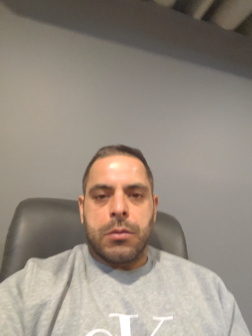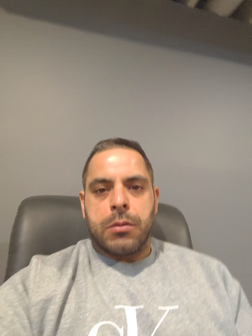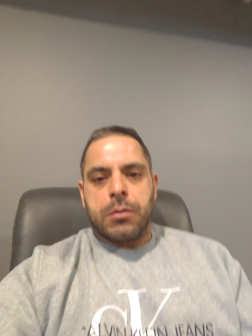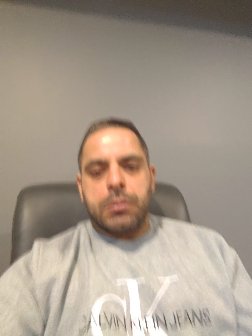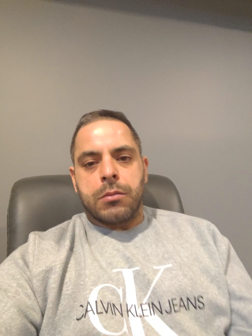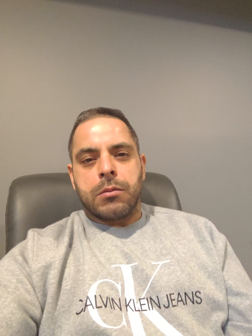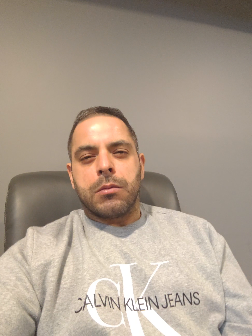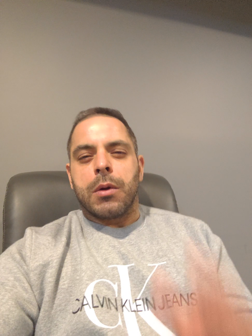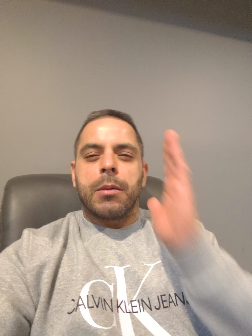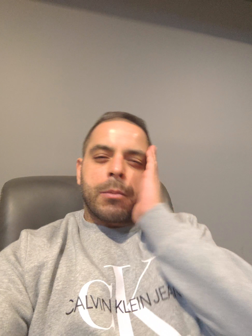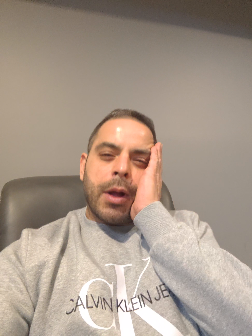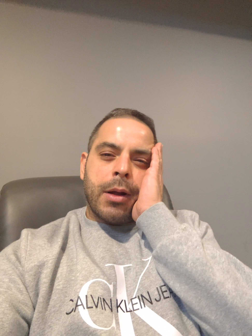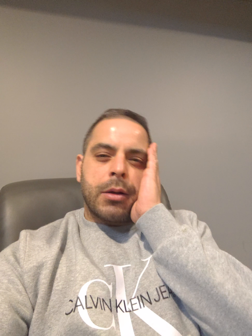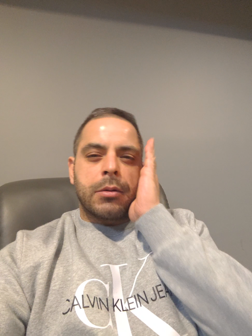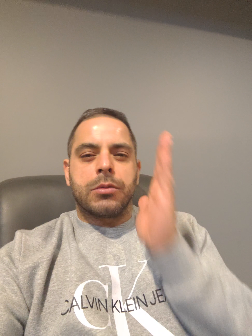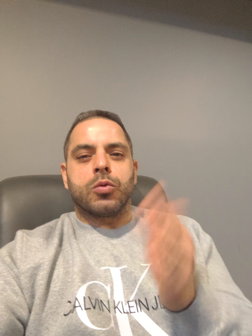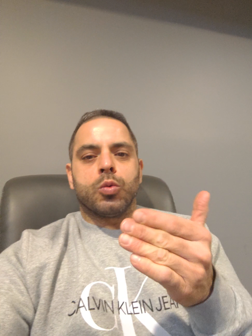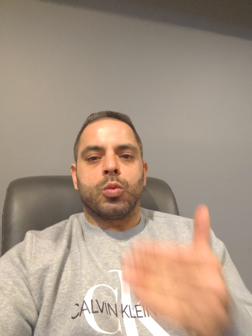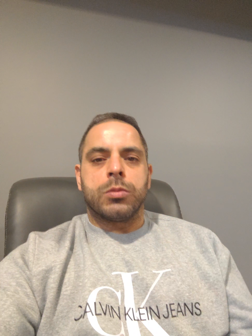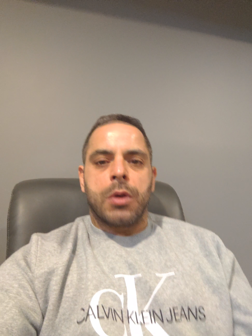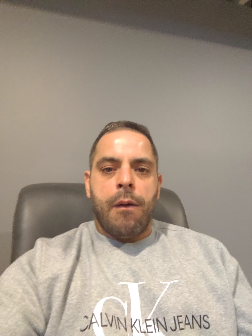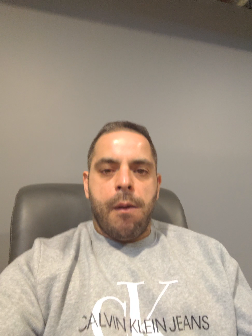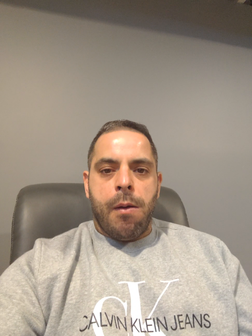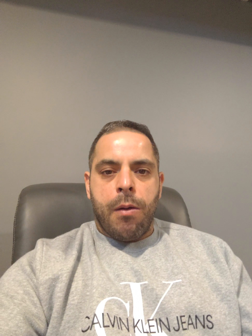bedroom